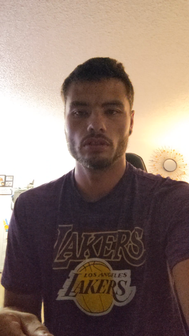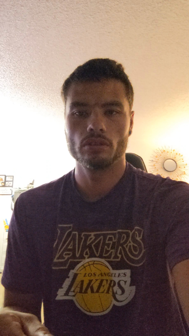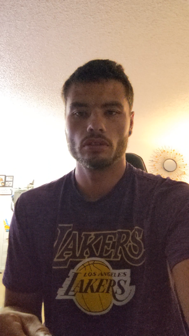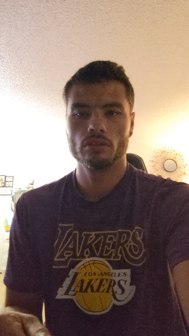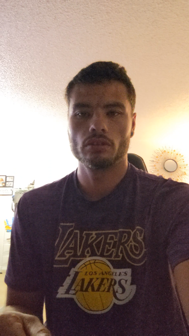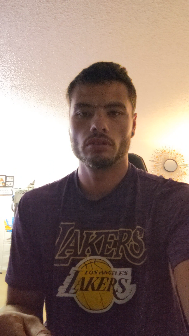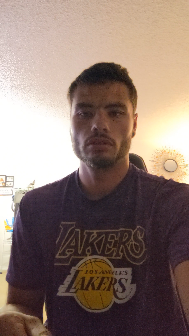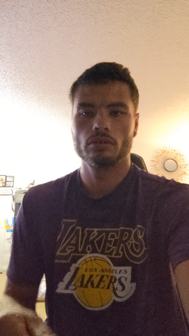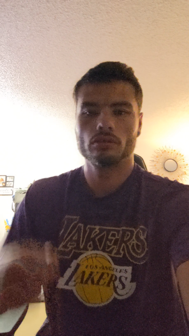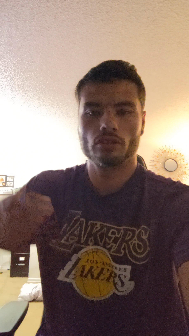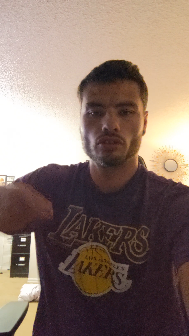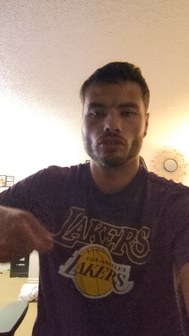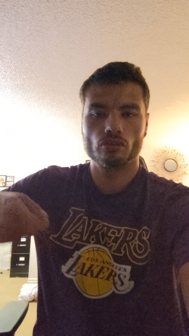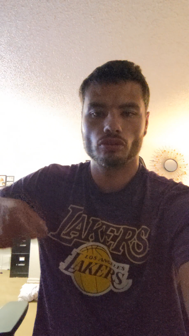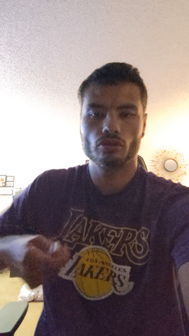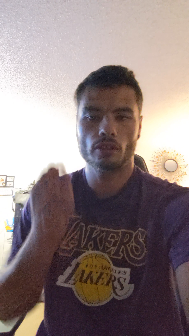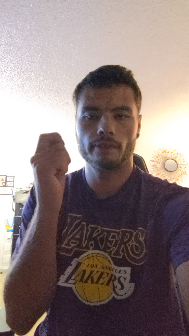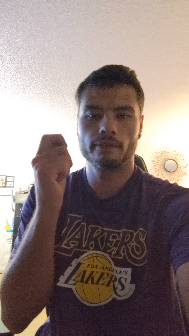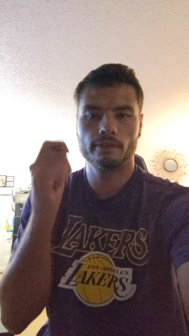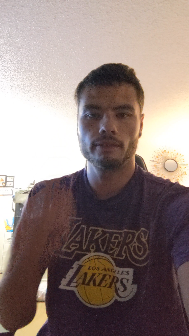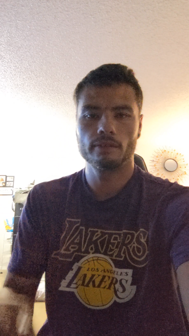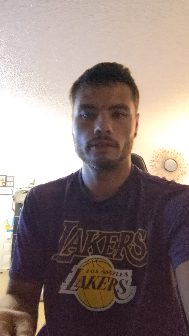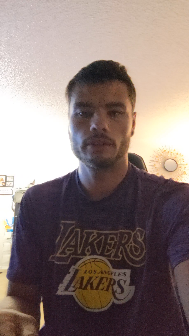shovel